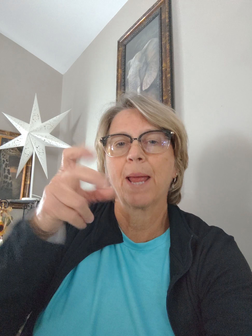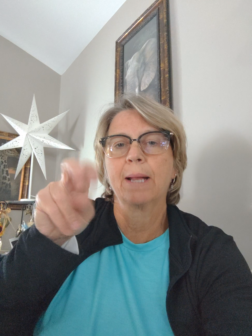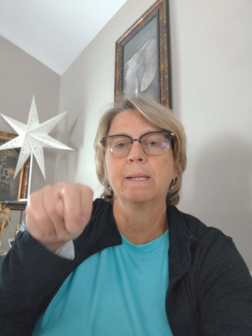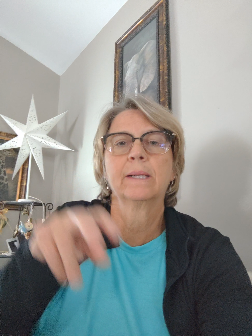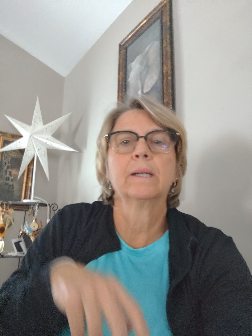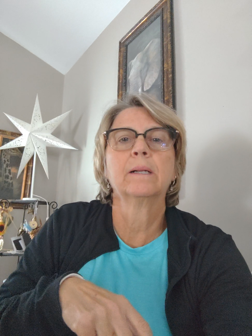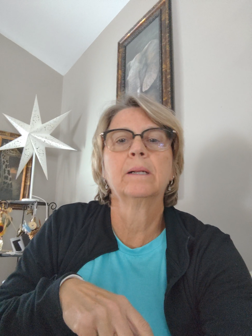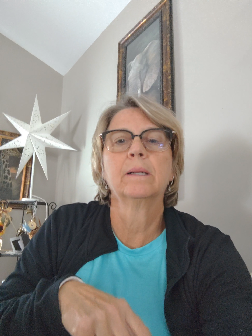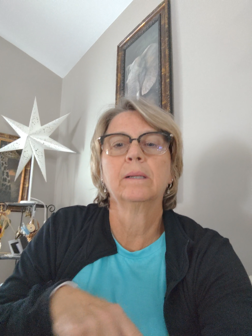pen